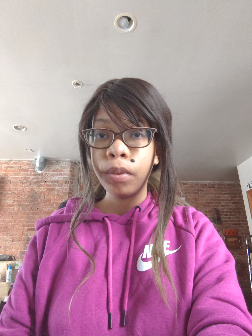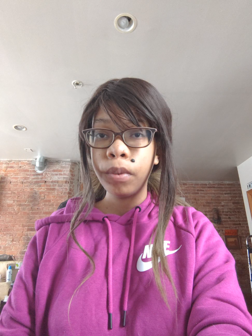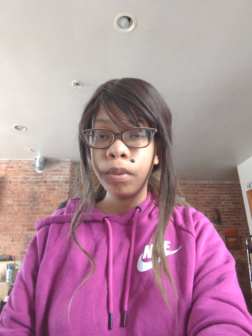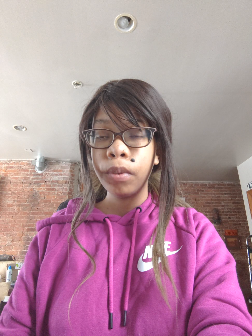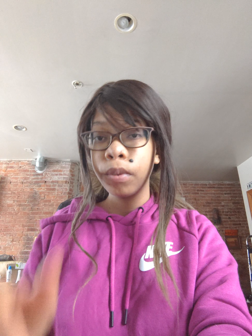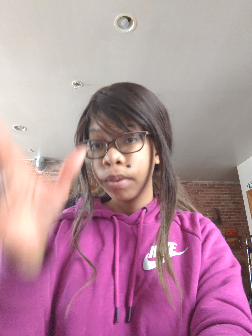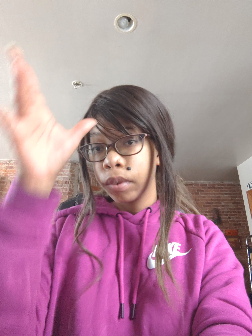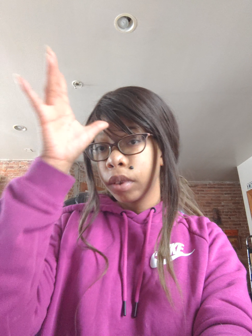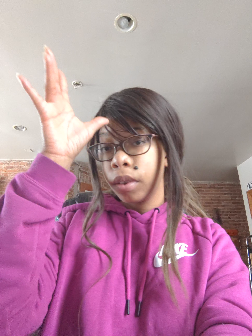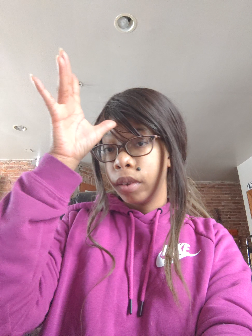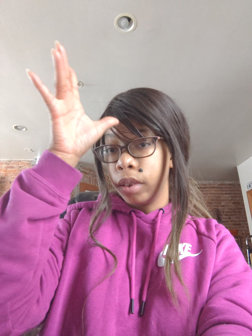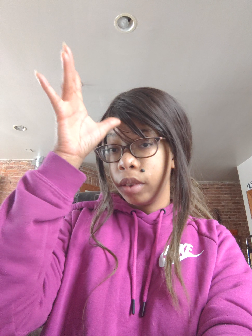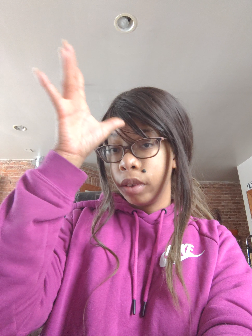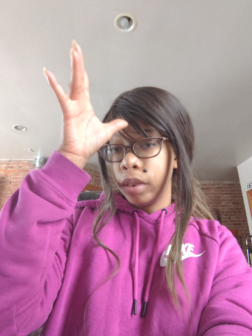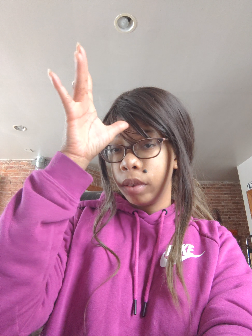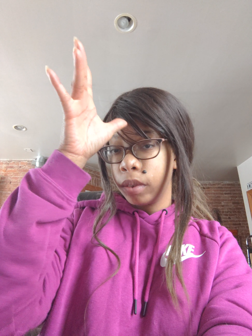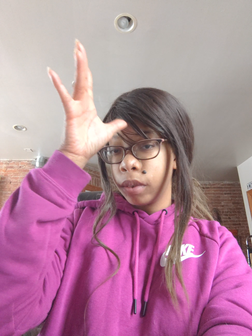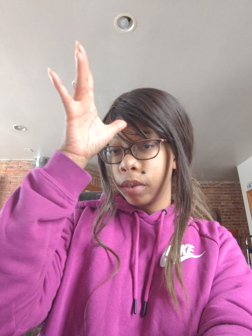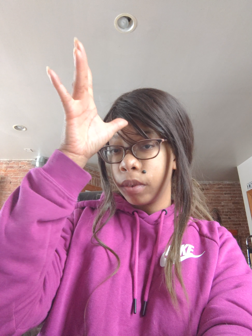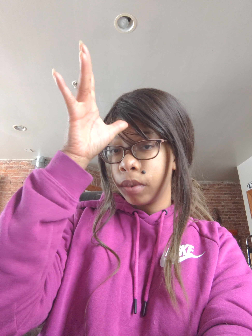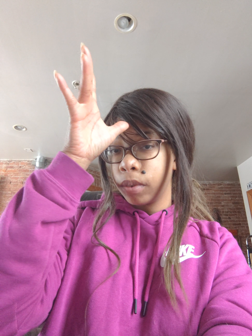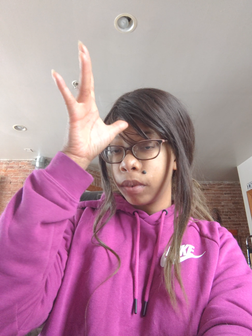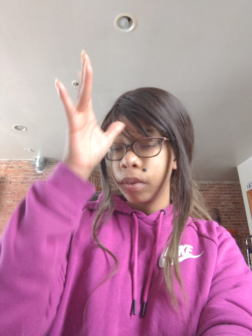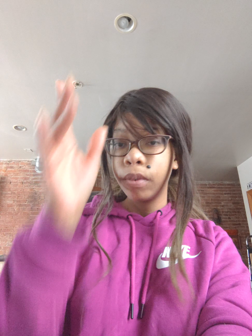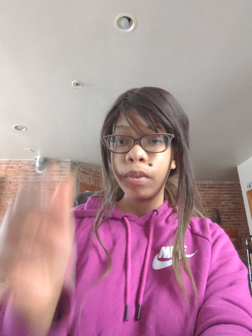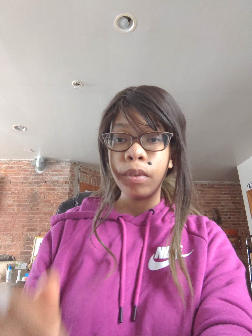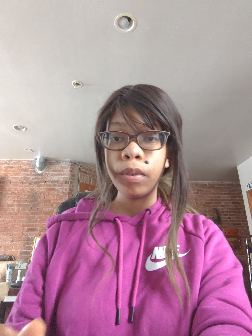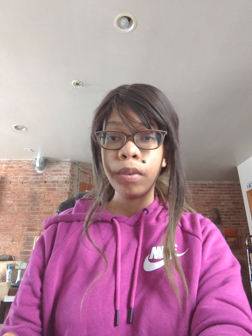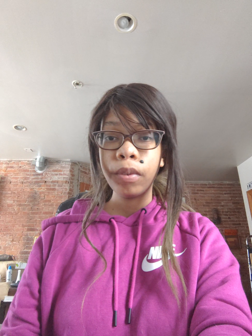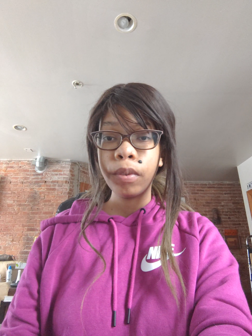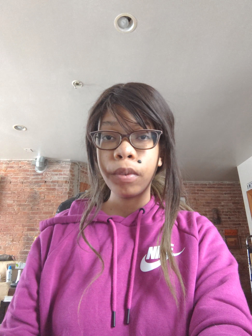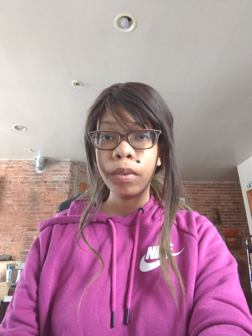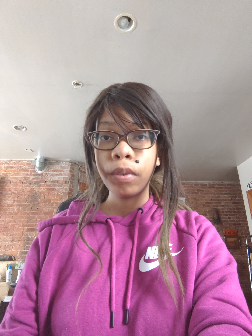dad